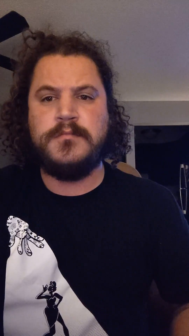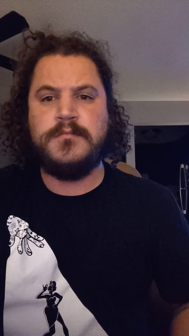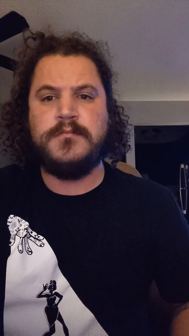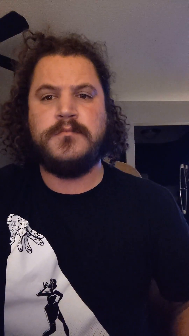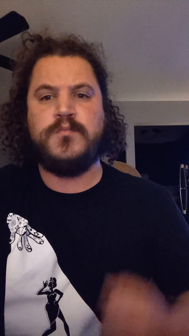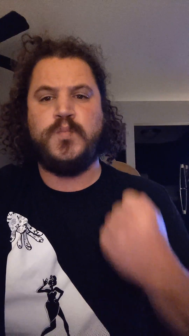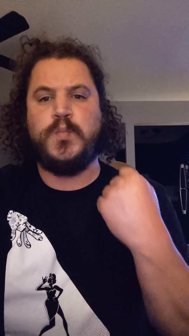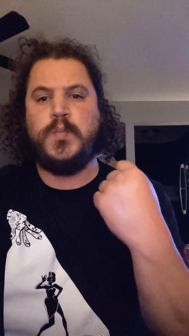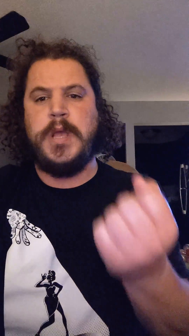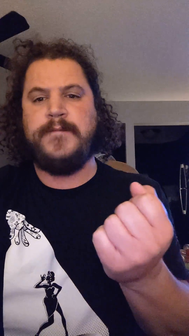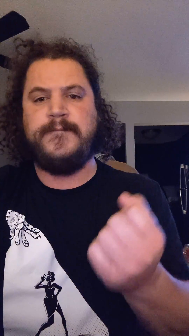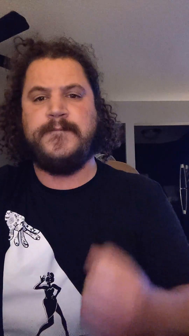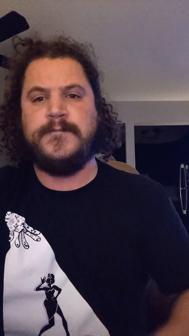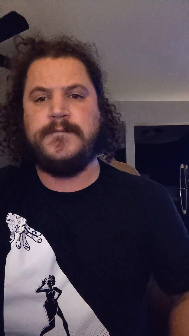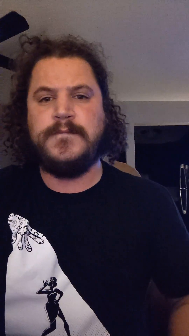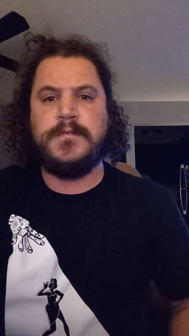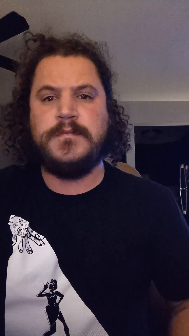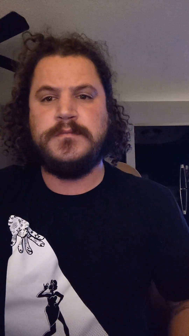drive